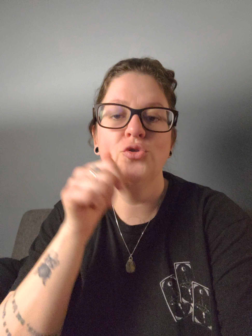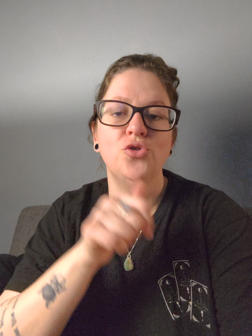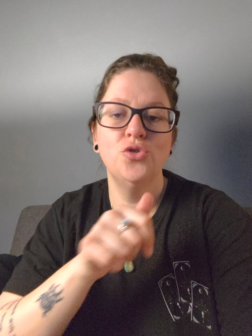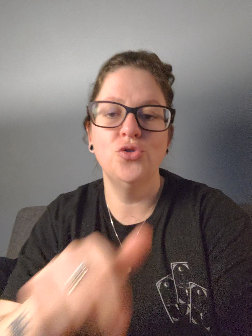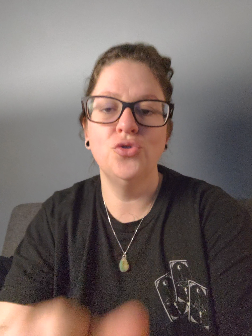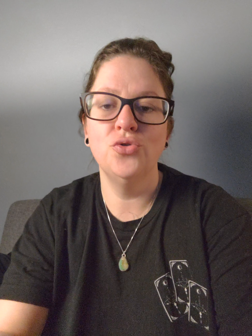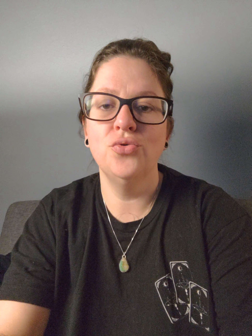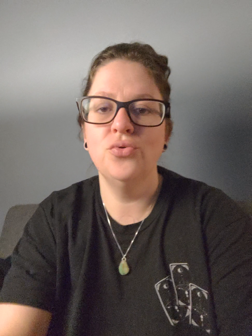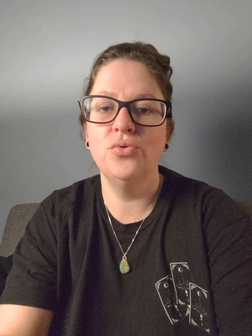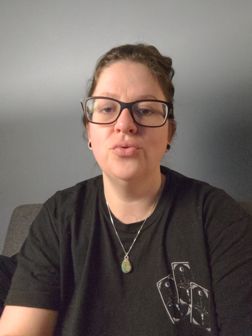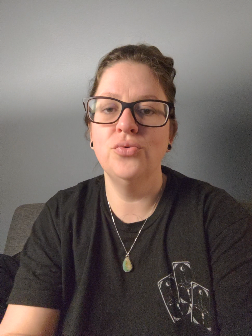girl